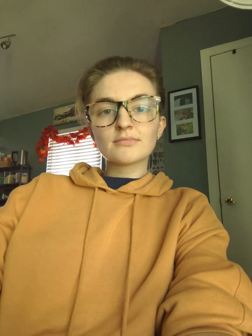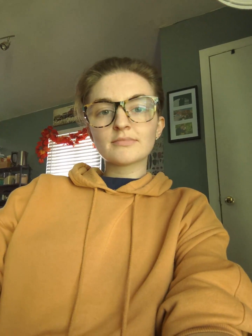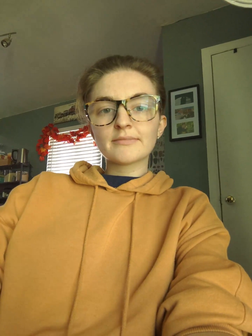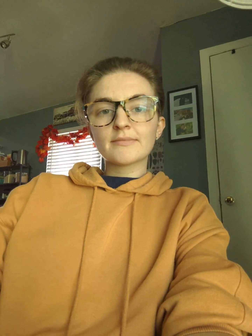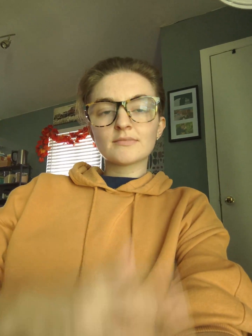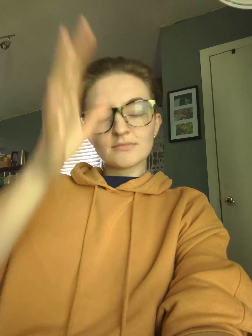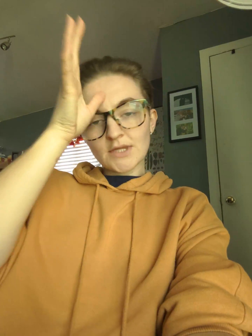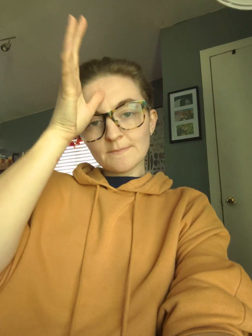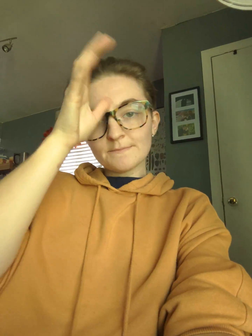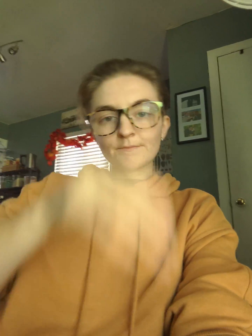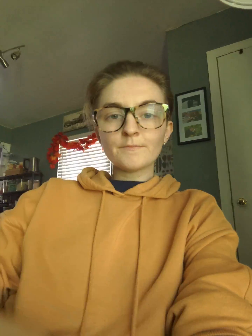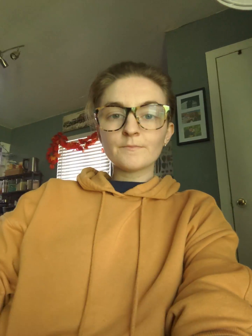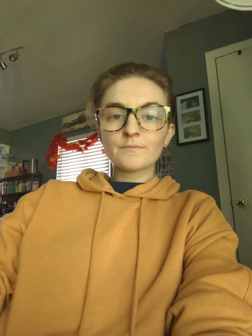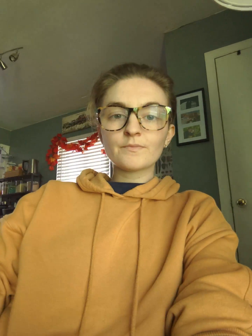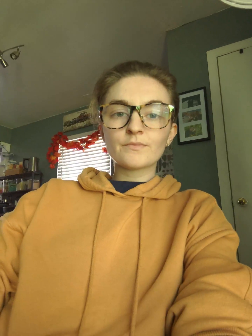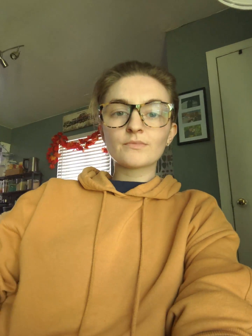daddy